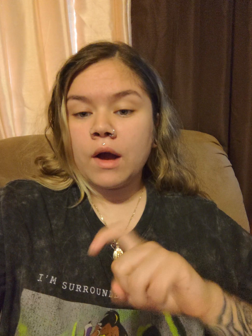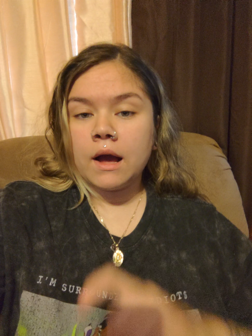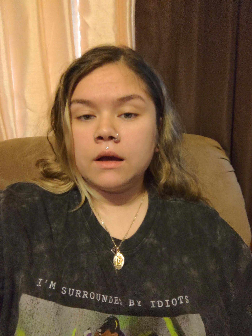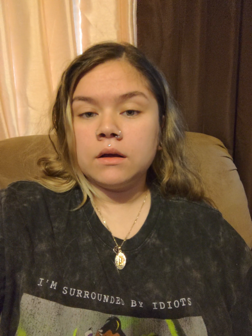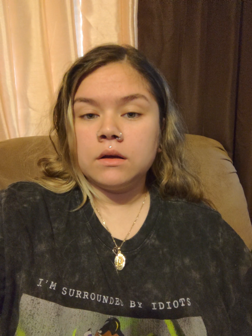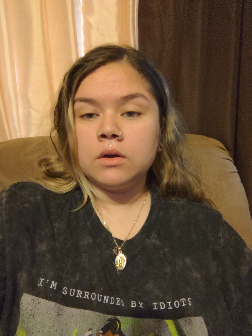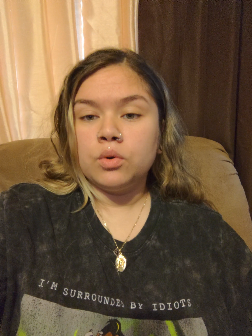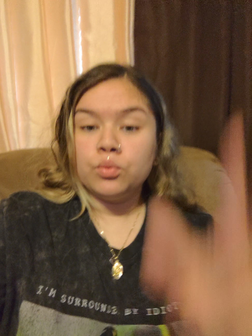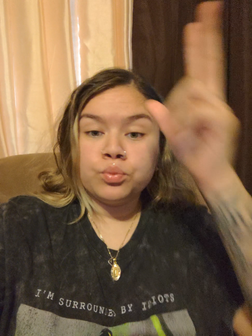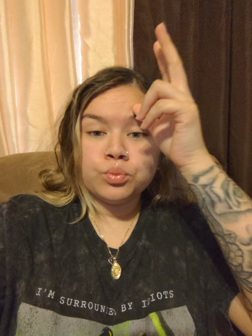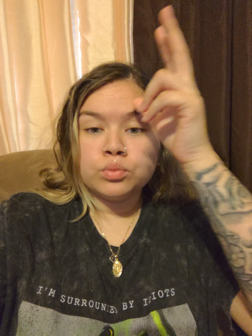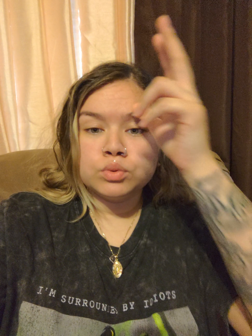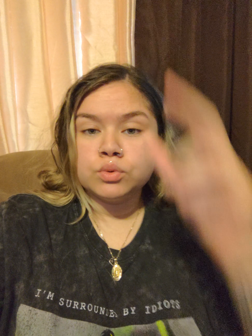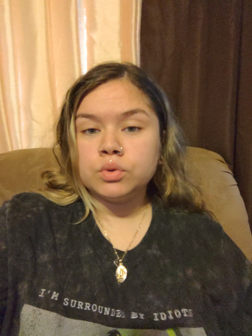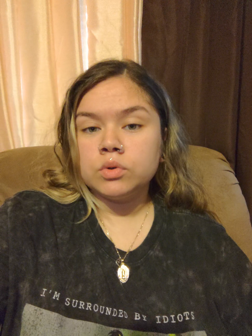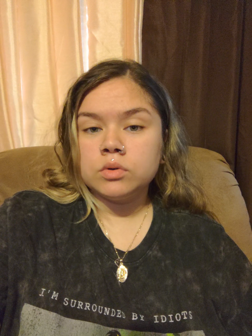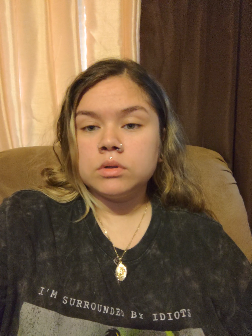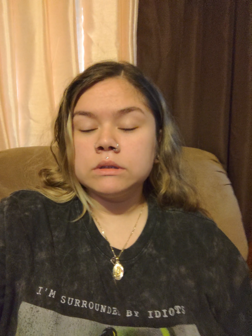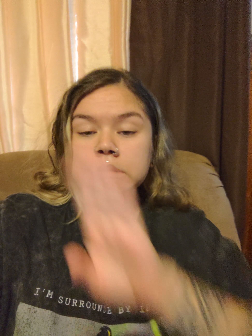rooster